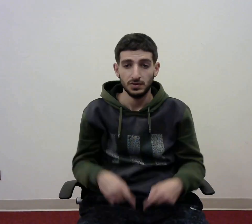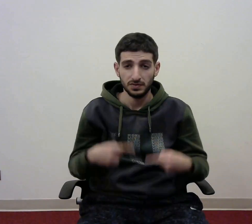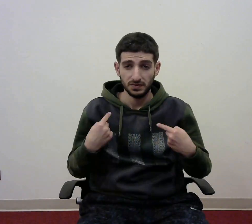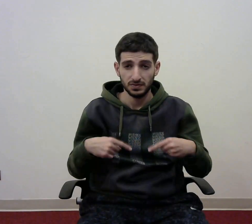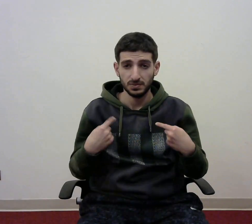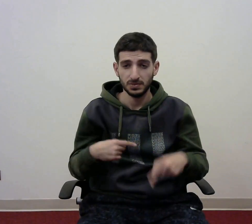futbol